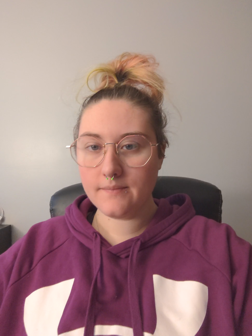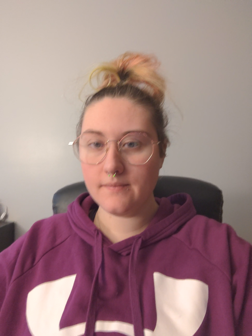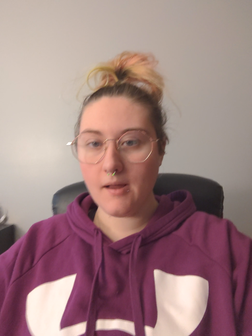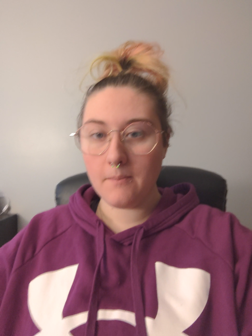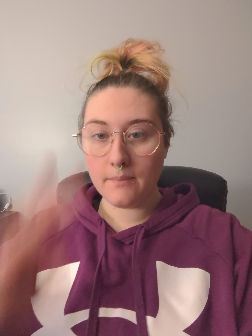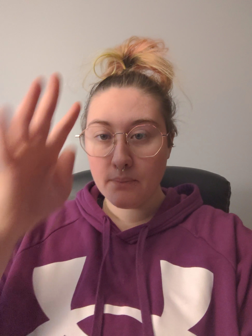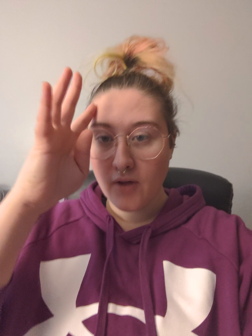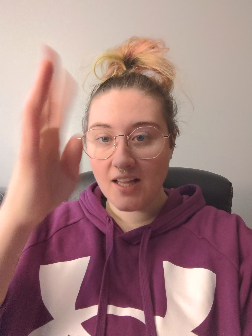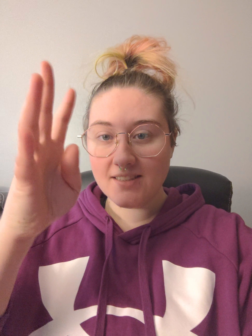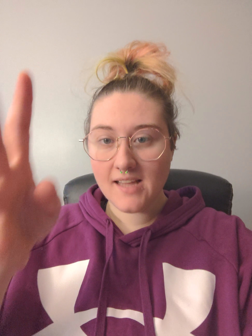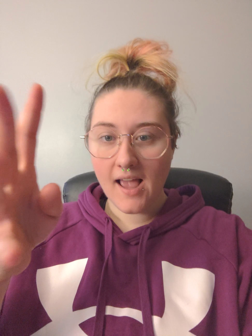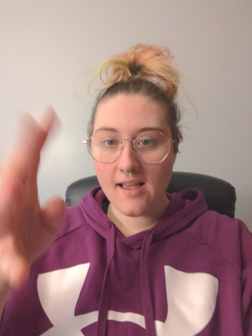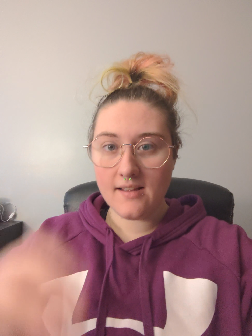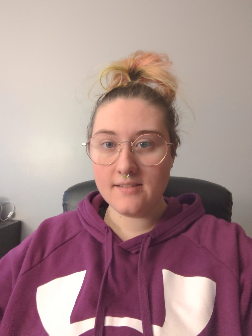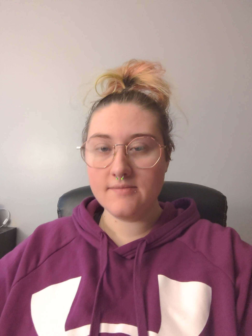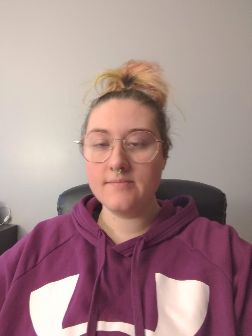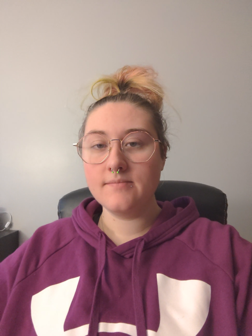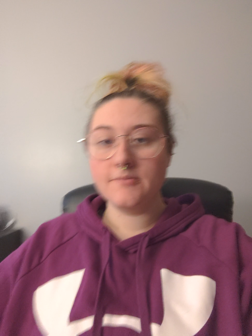pretend